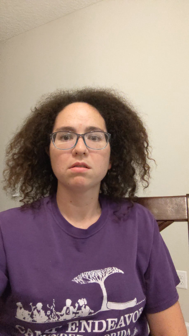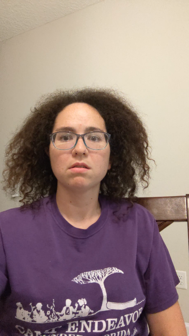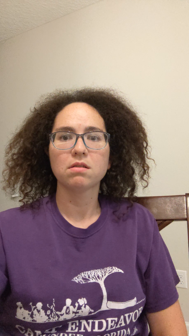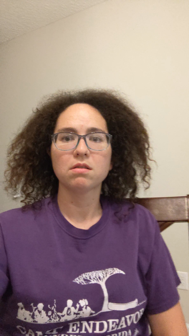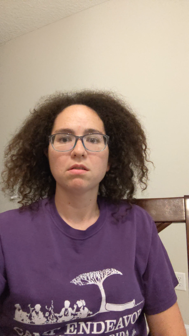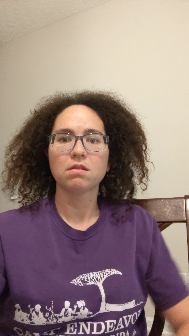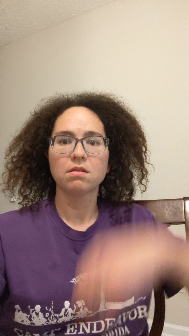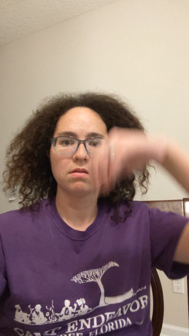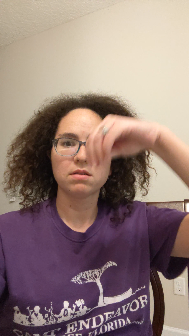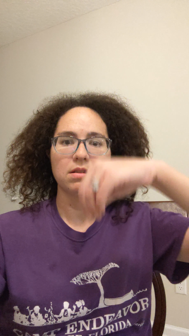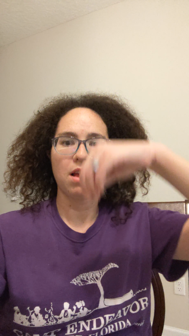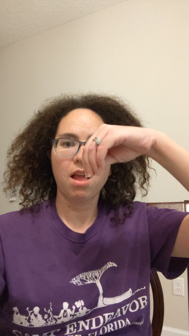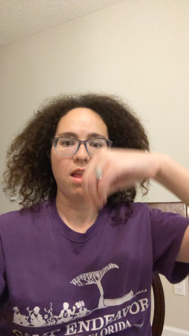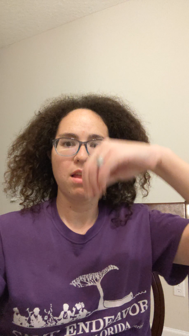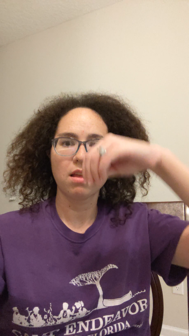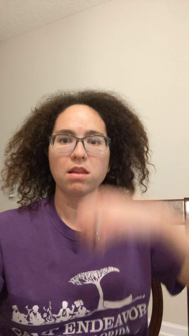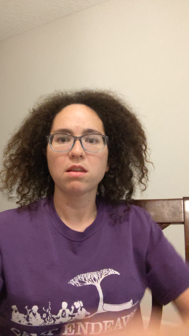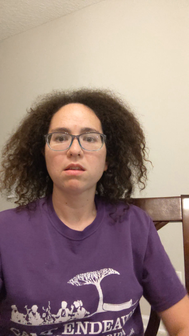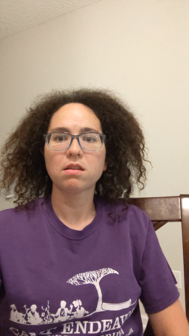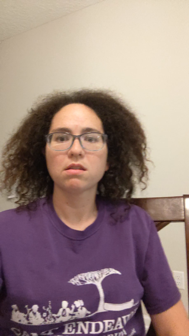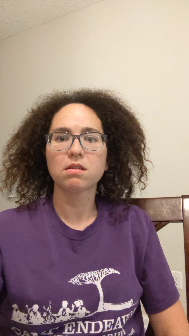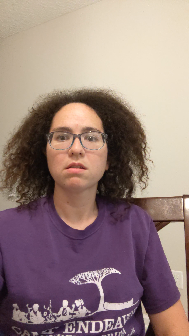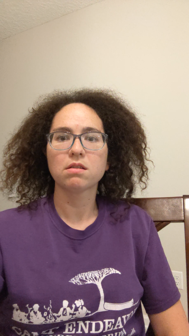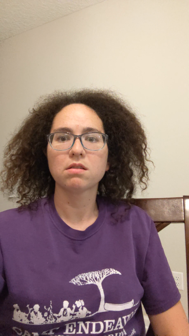inside